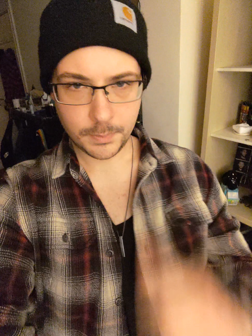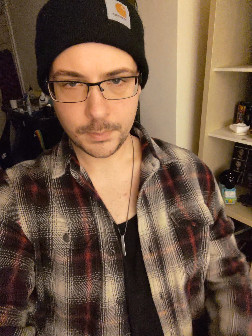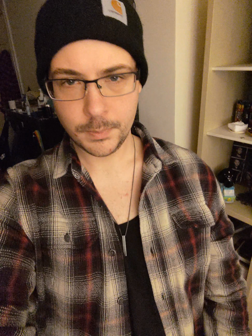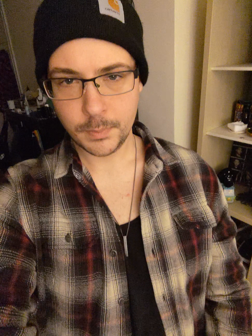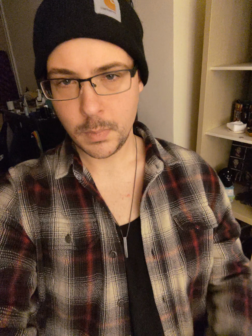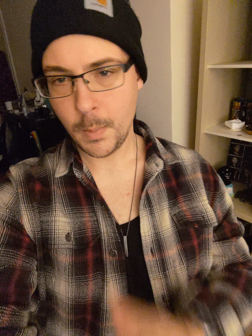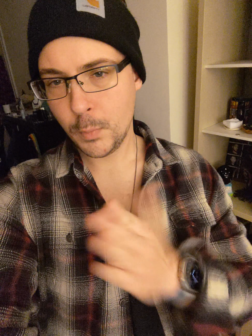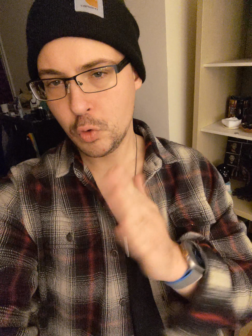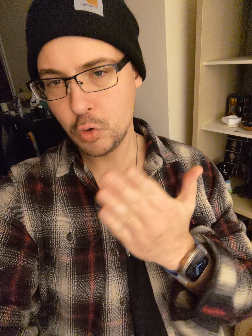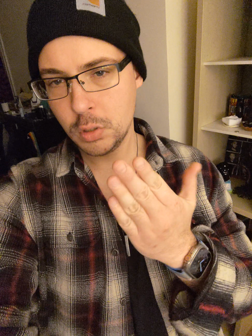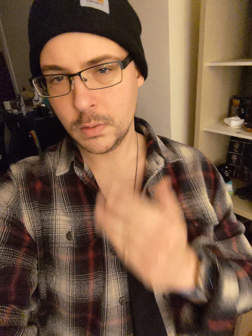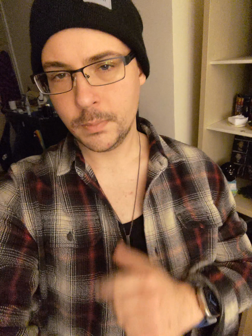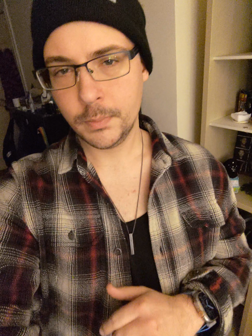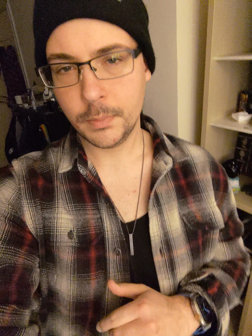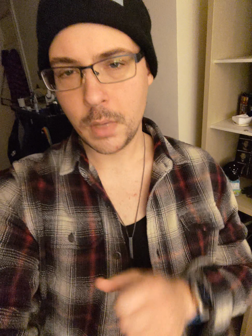book